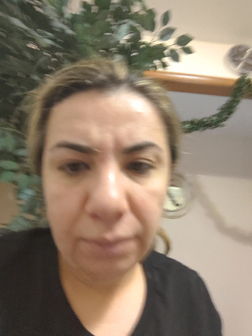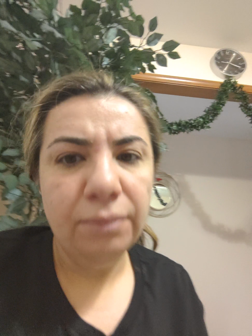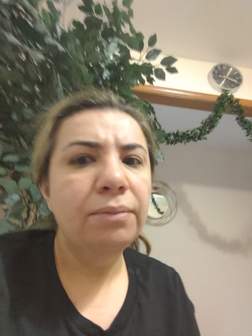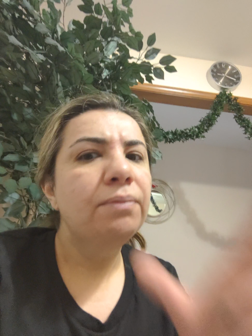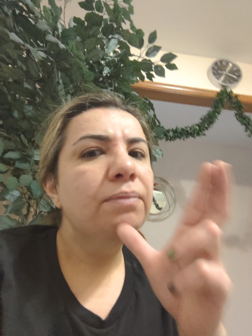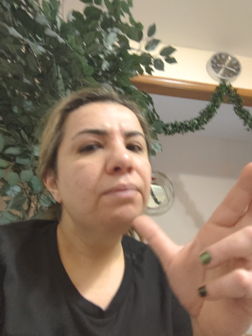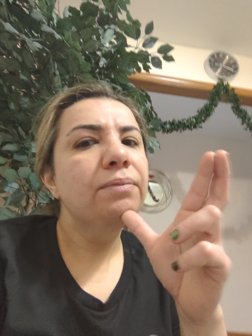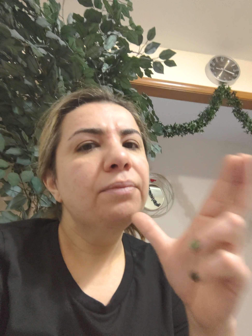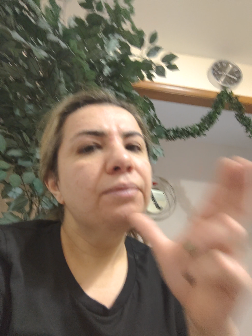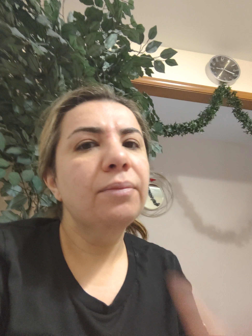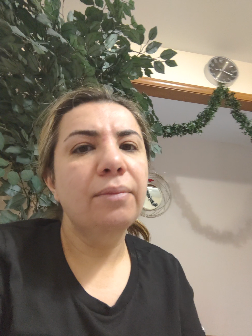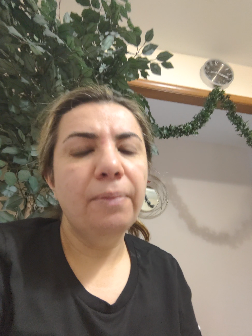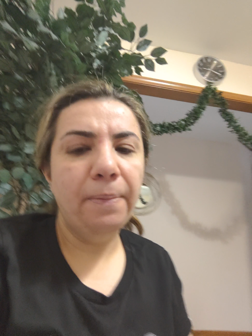hen